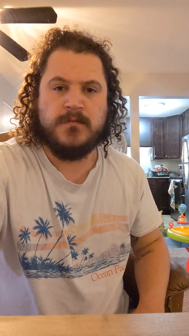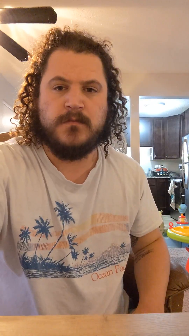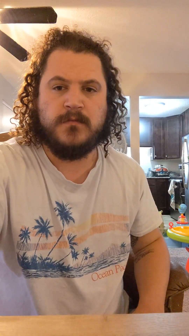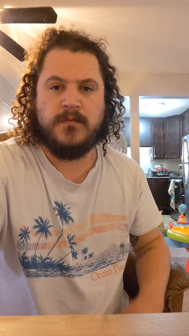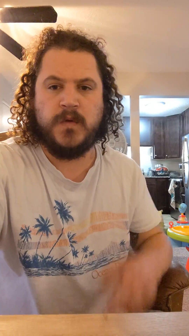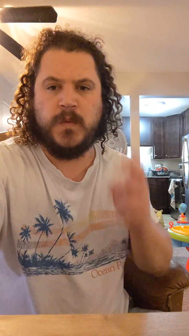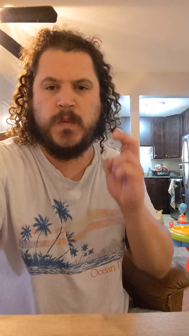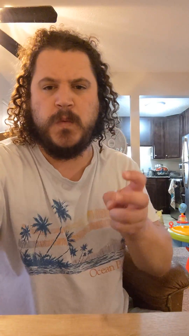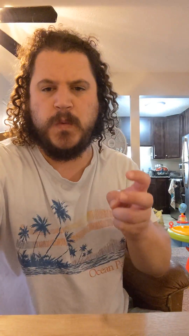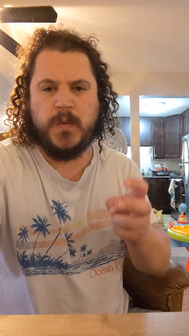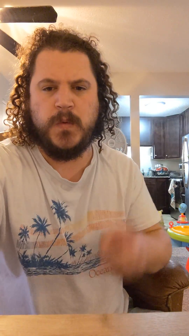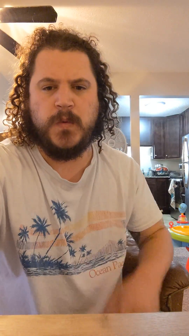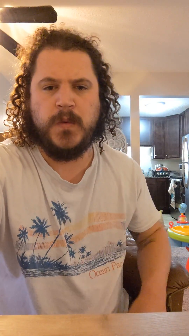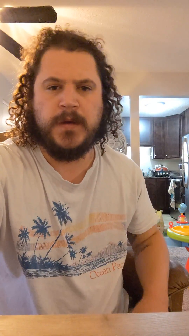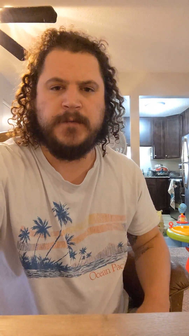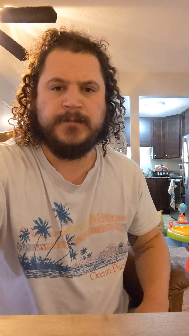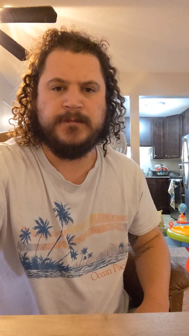hard